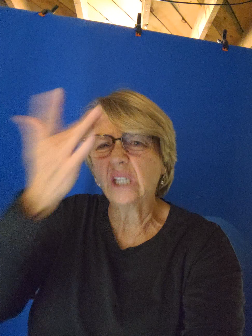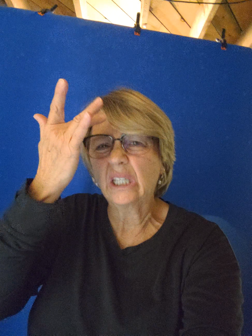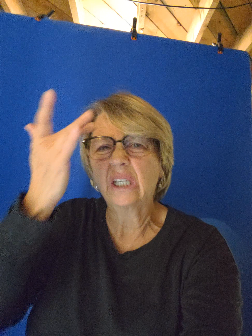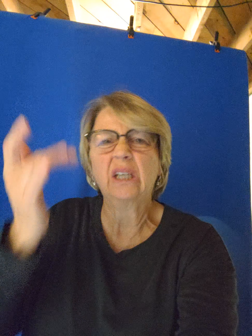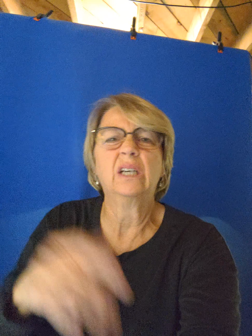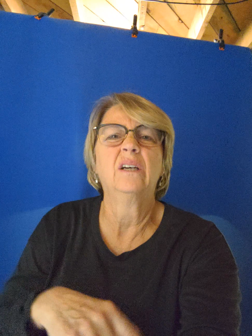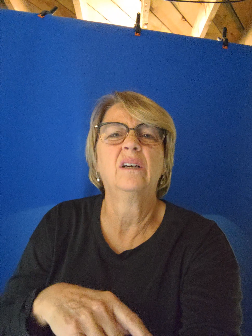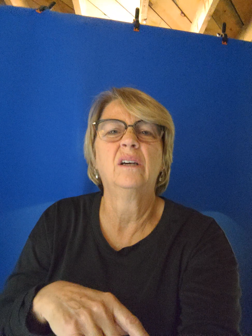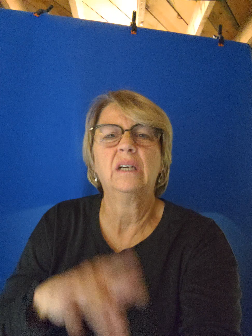sick